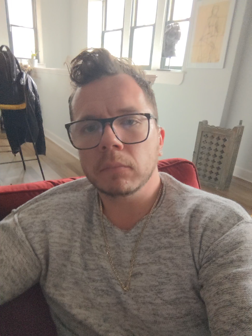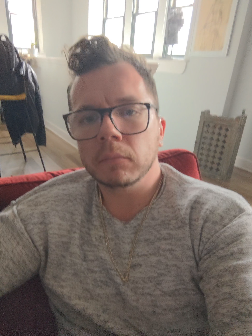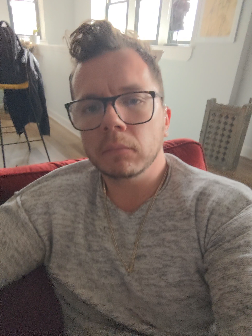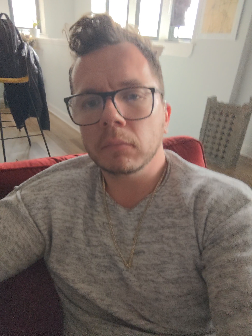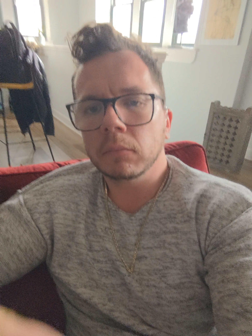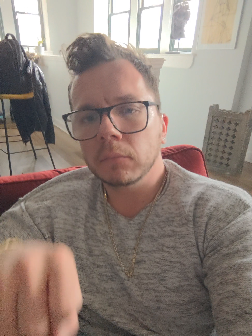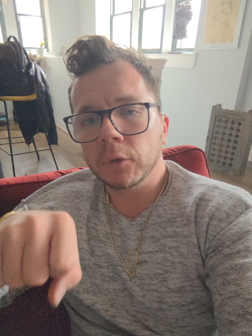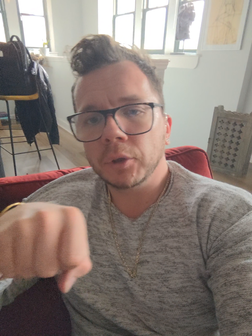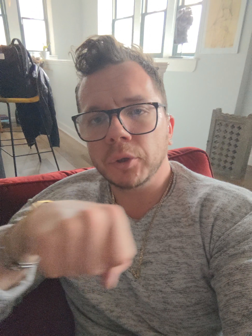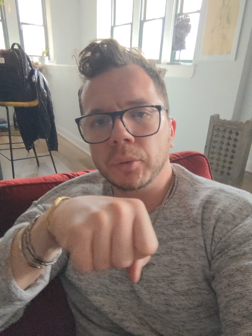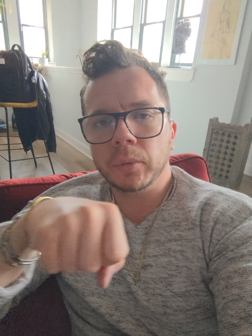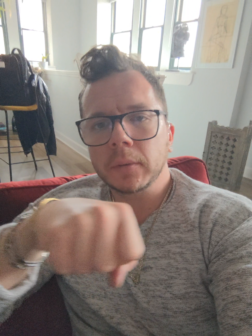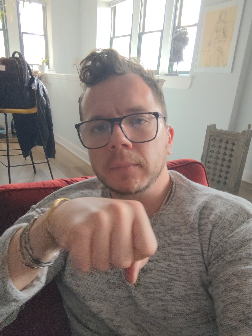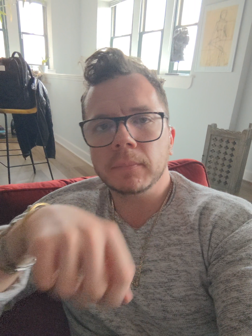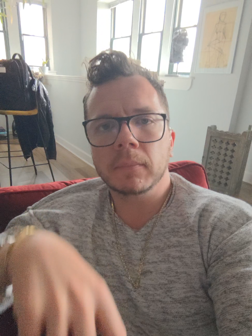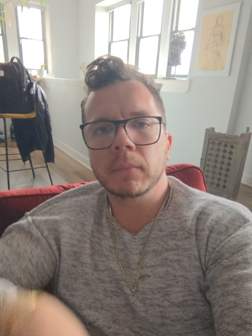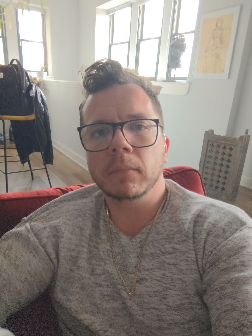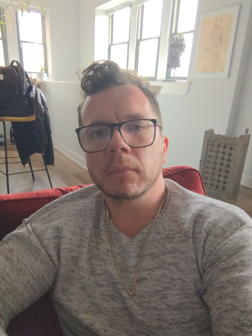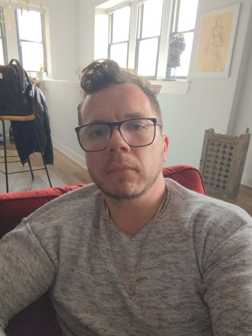shoe